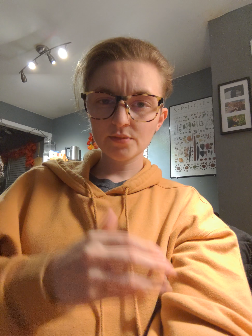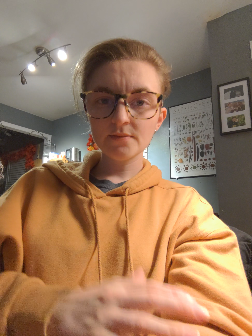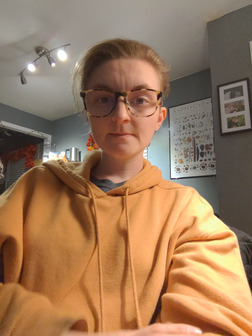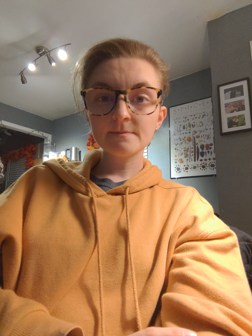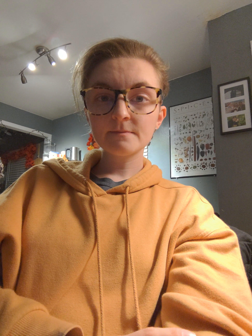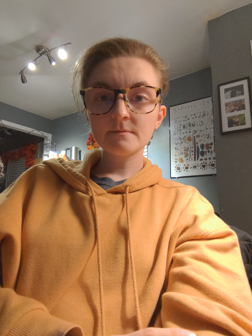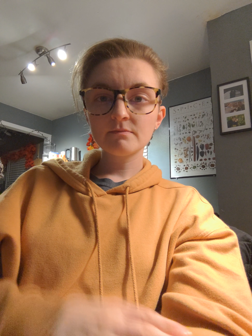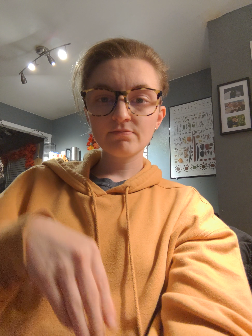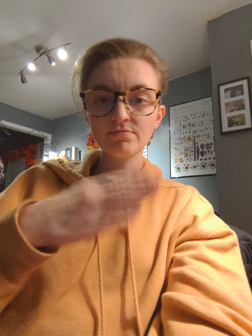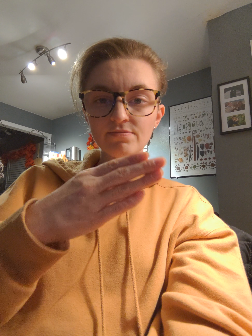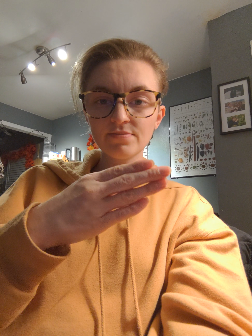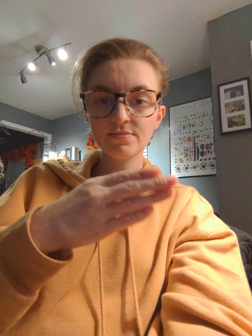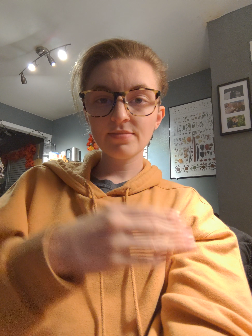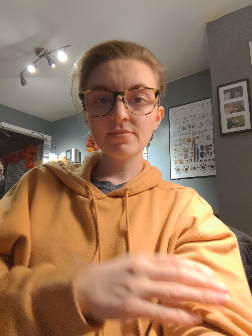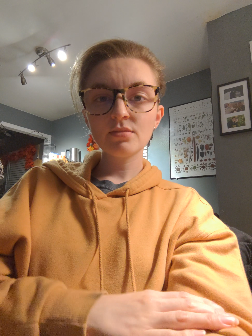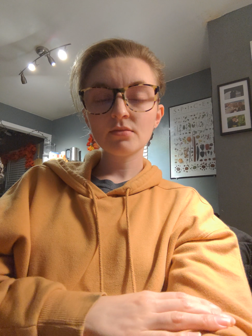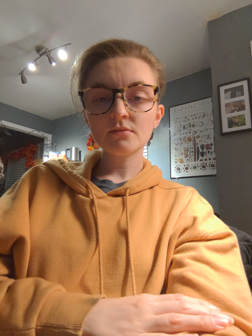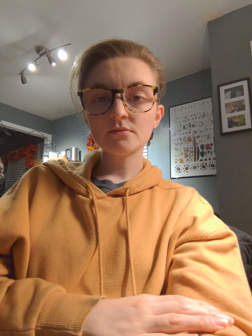kick